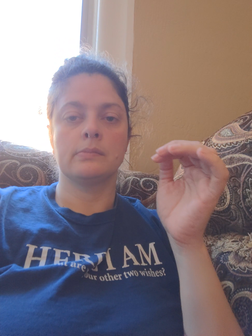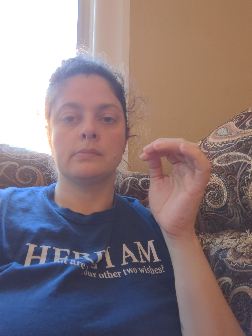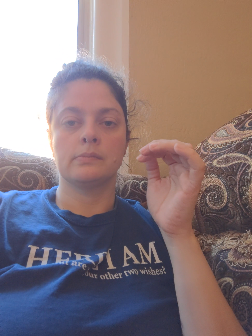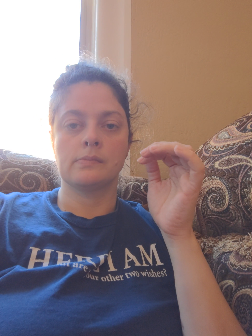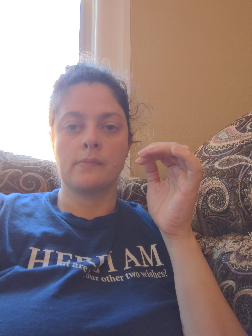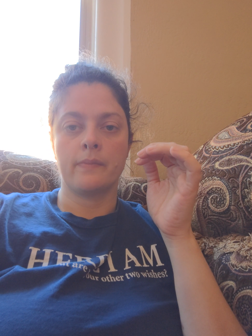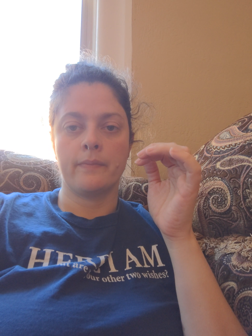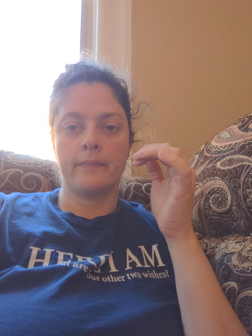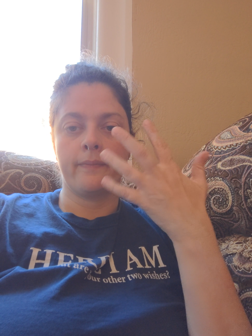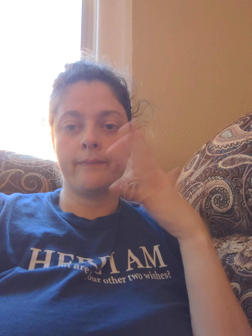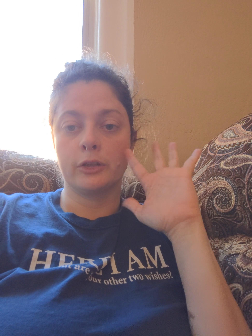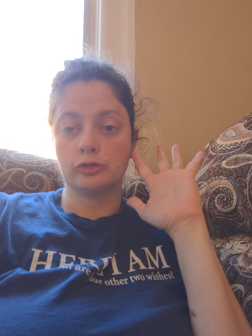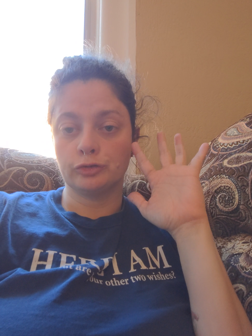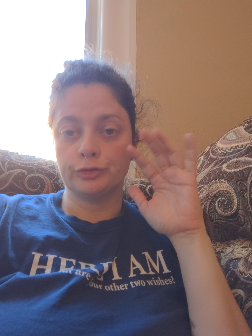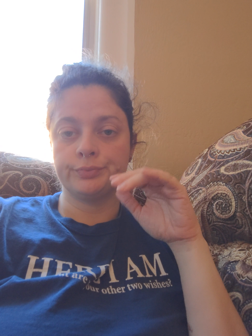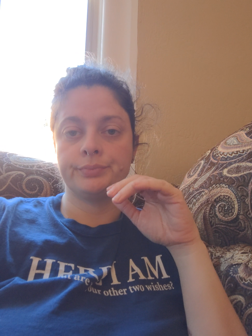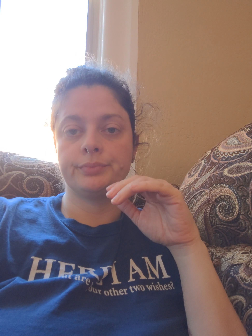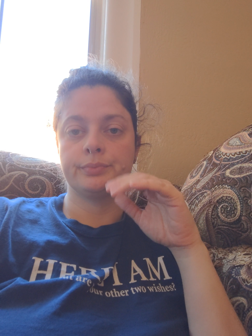finish